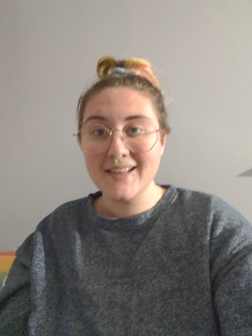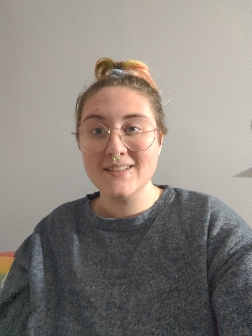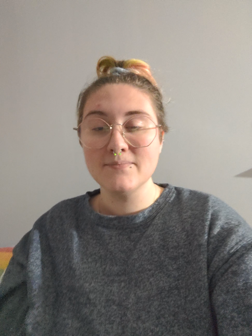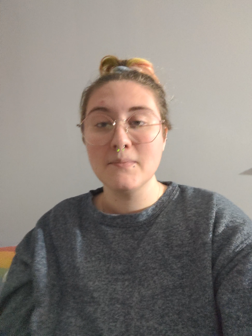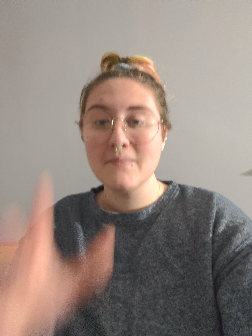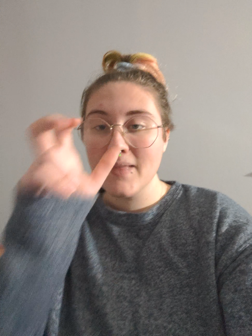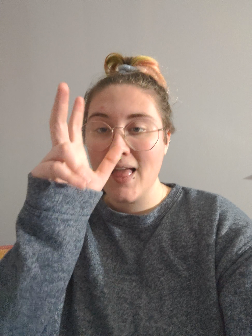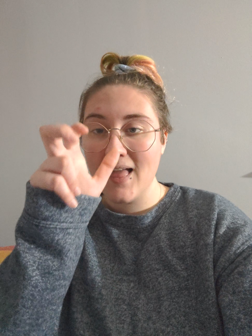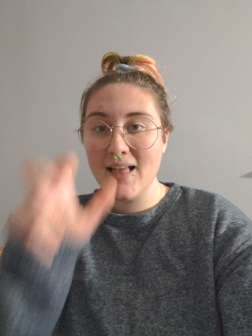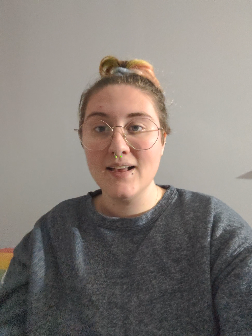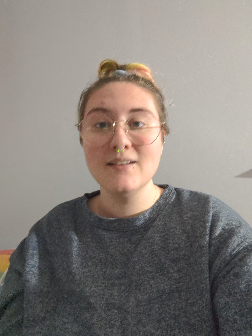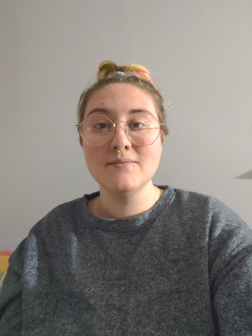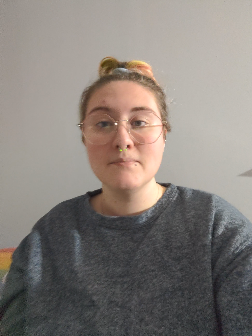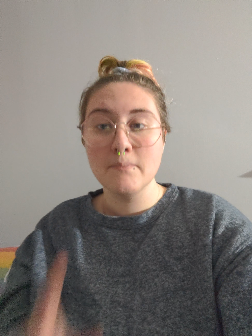bug